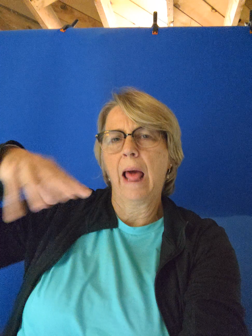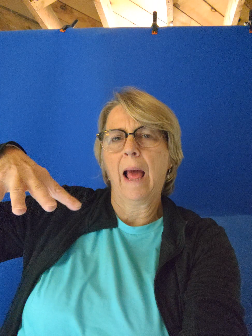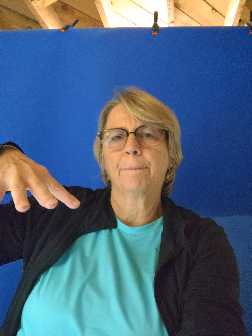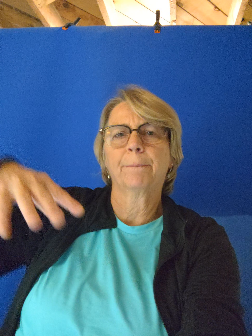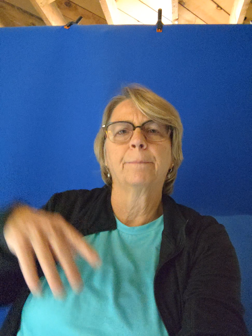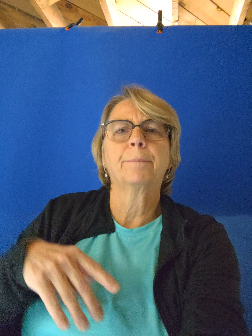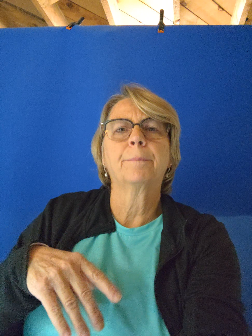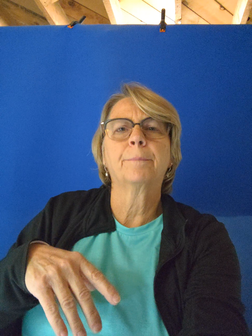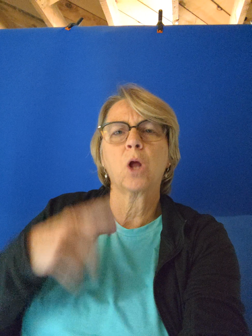lamp